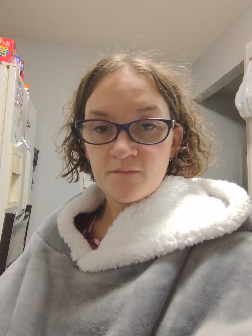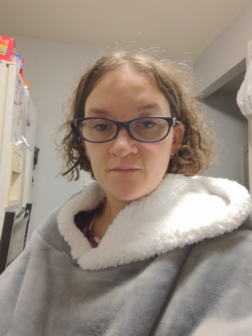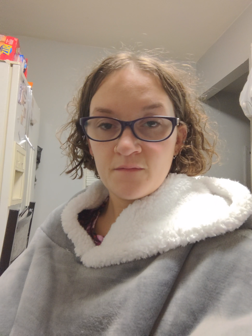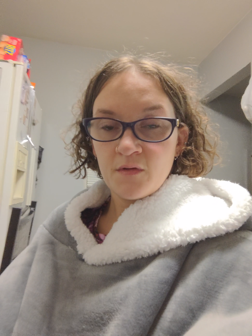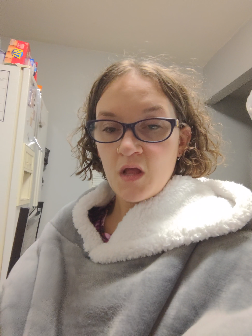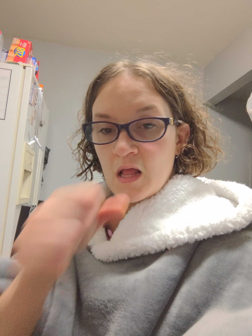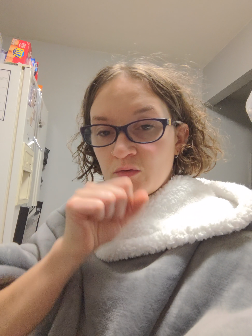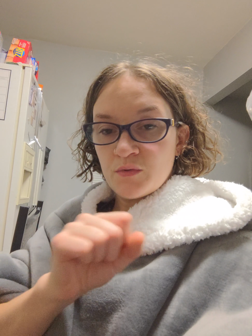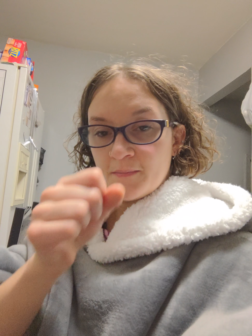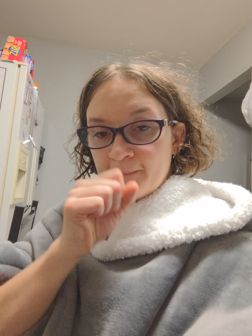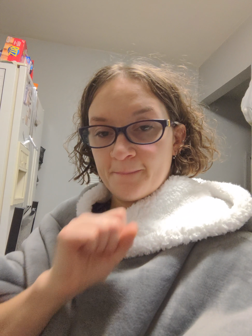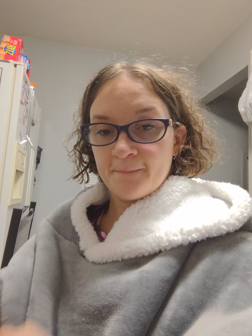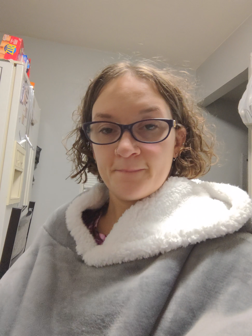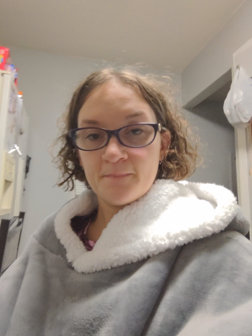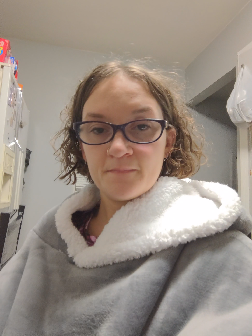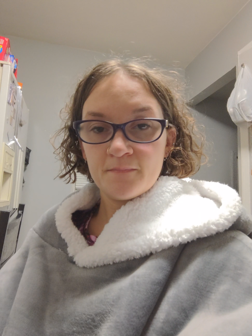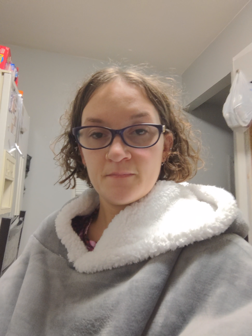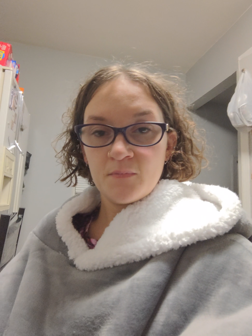ice cream